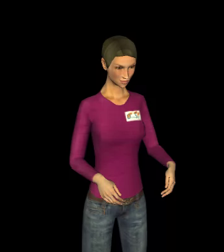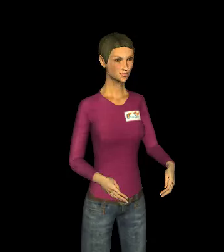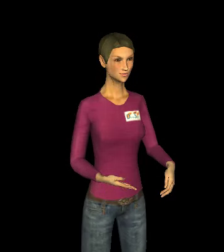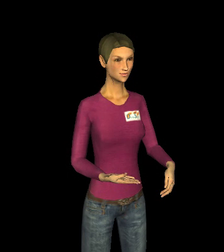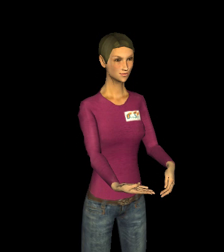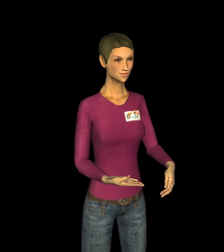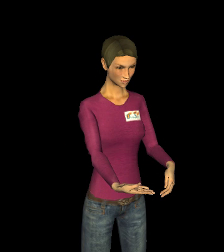أم